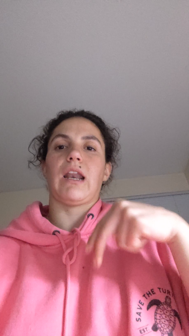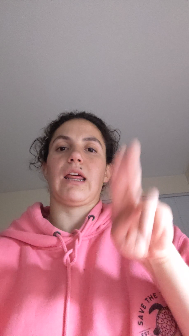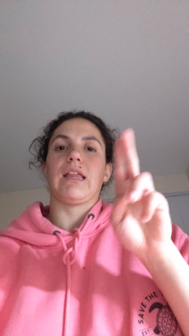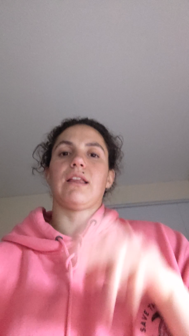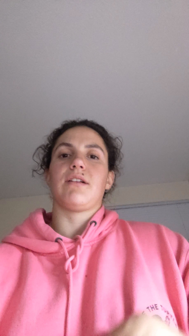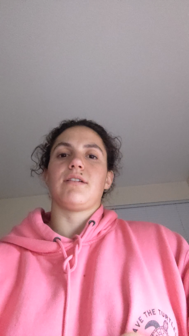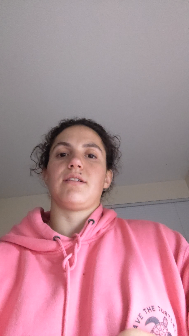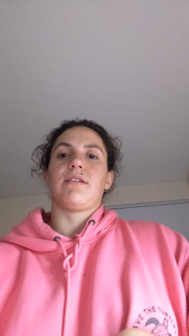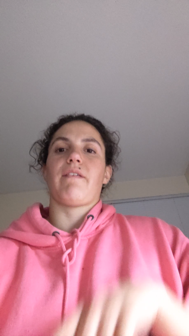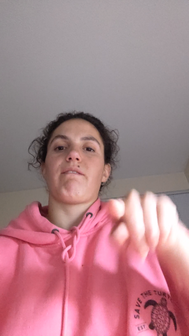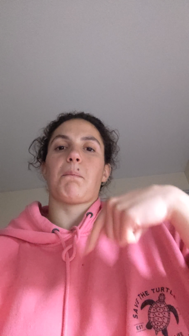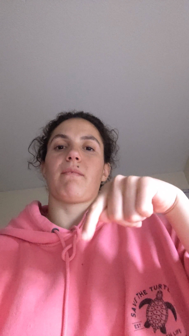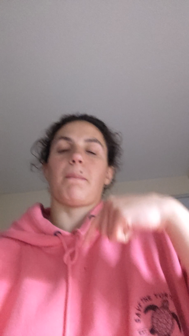flip-flop